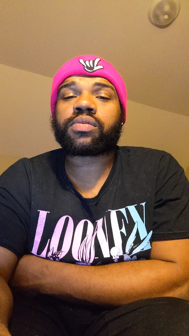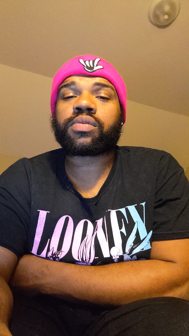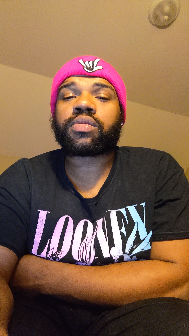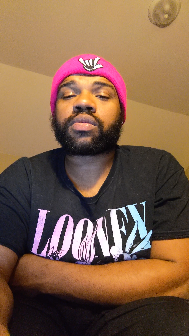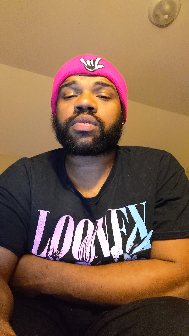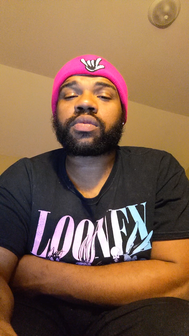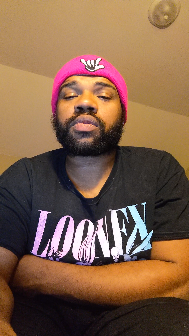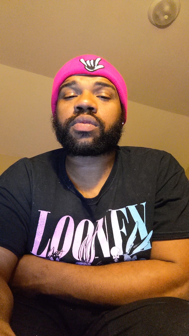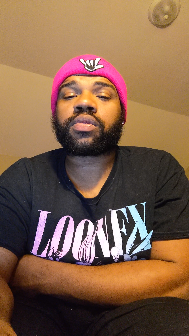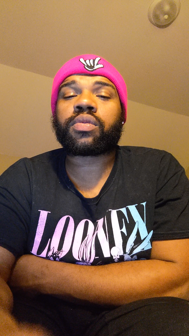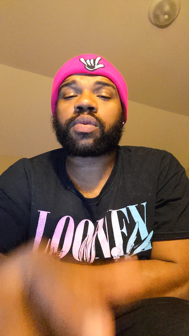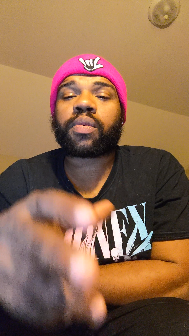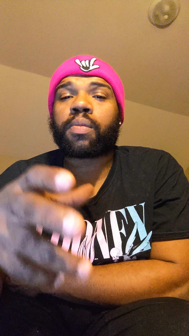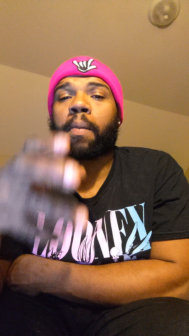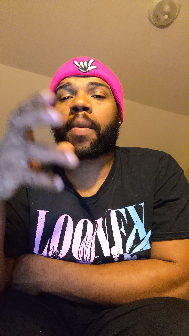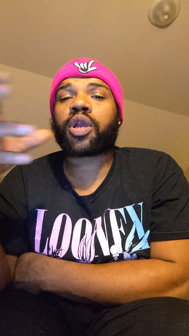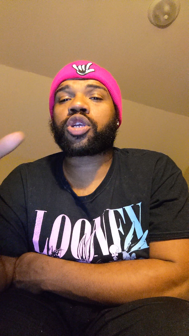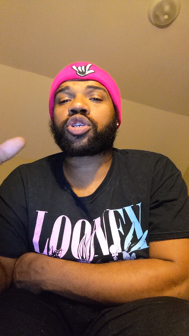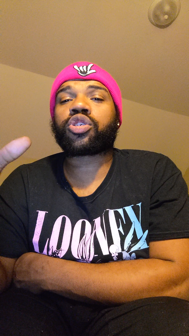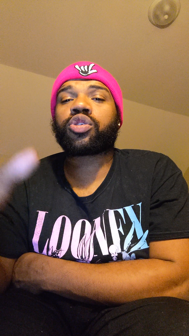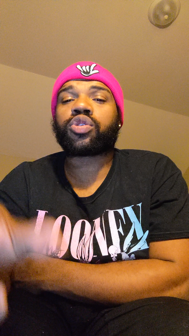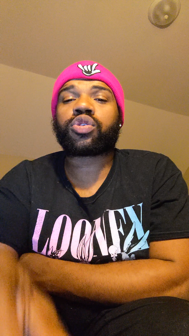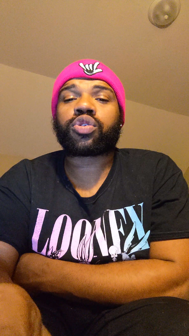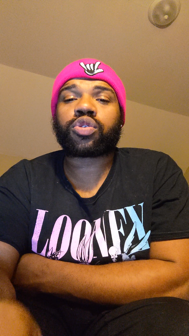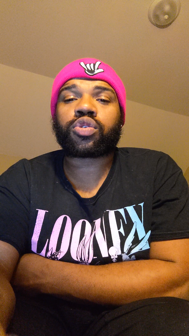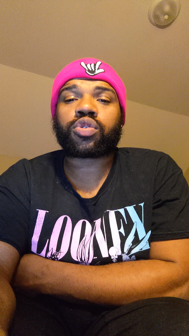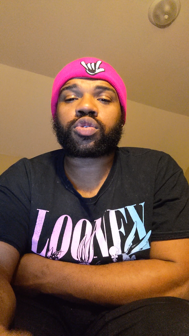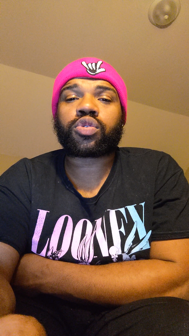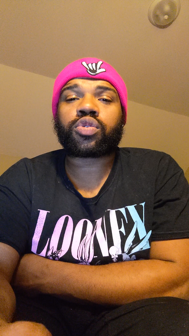much